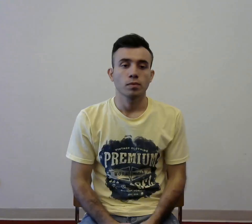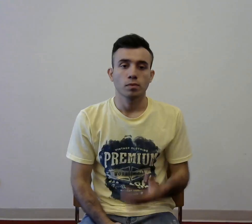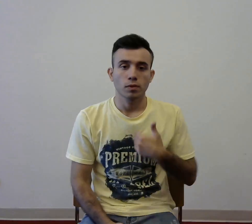mən